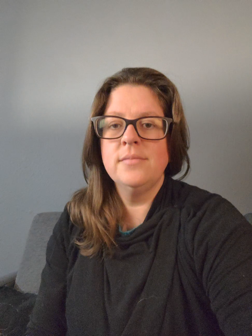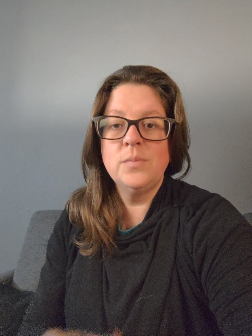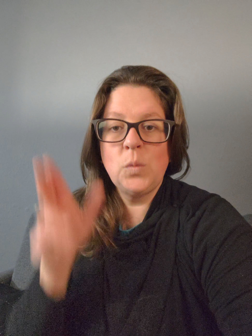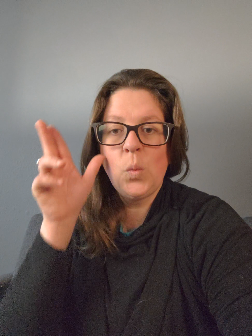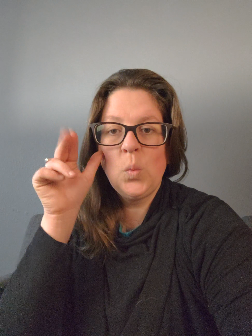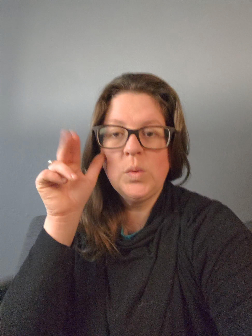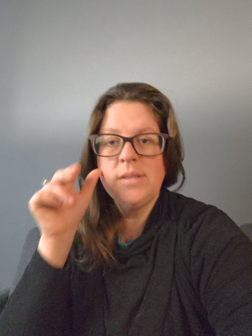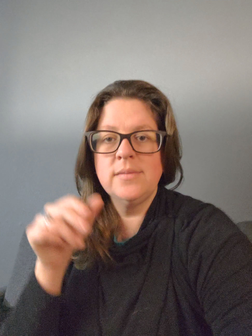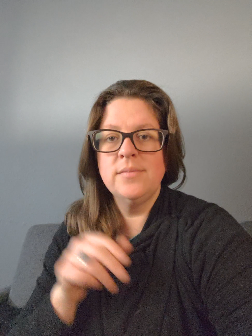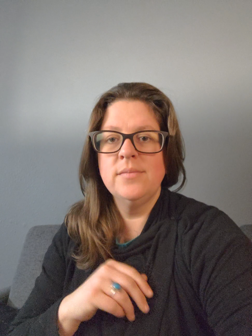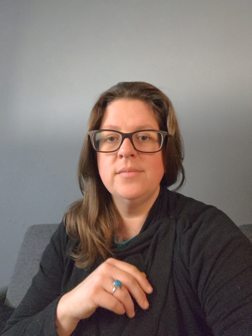horse